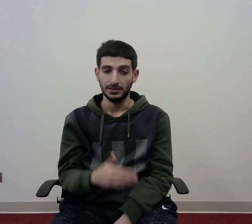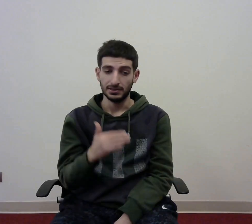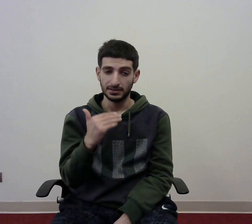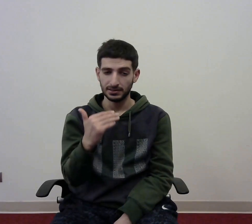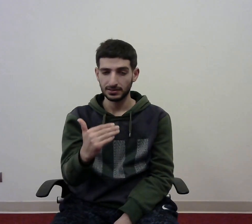siz